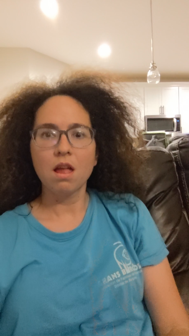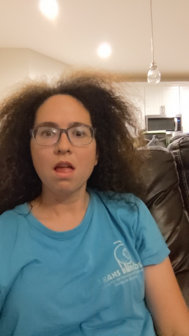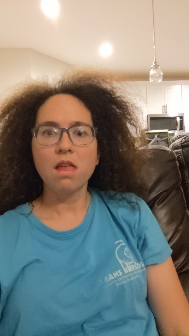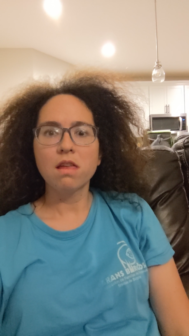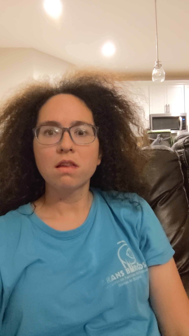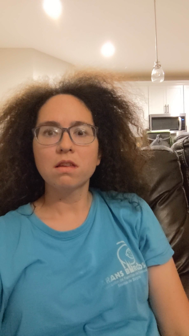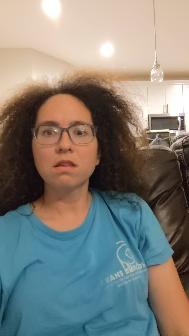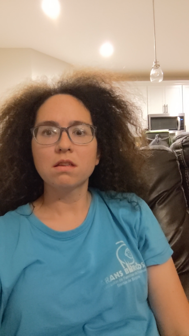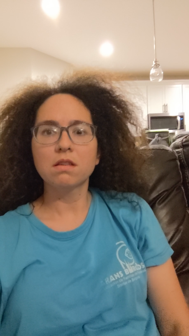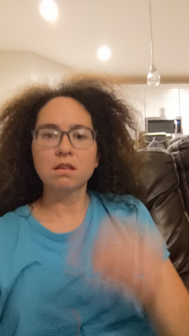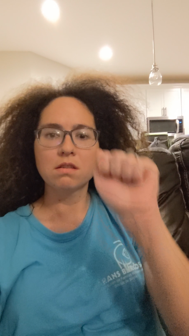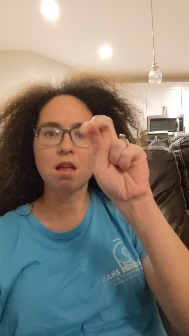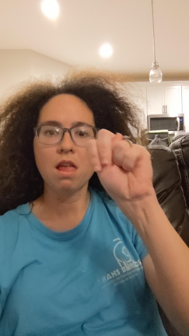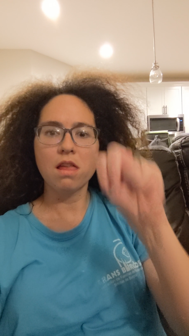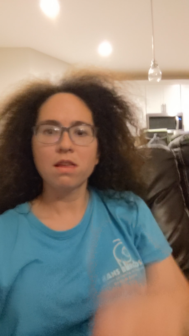an